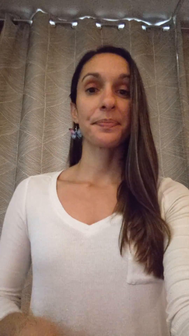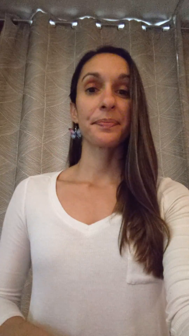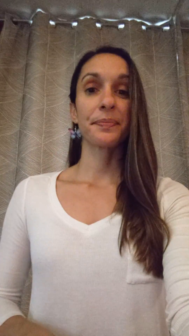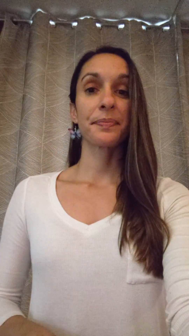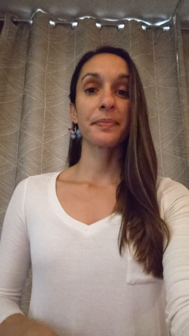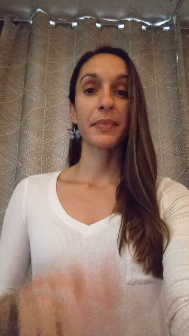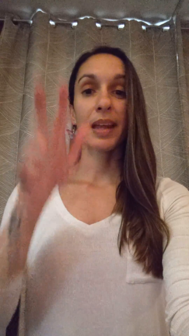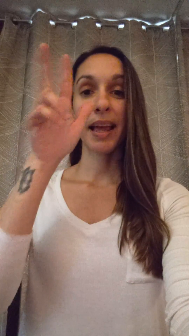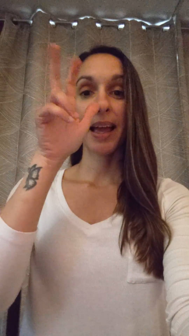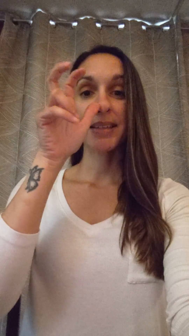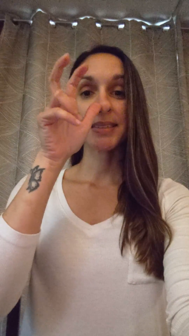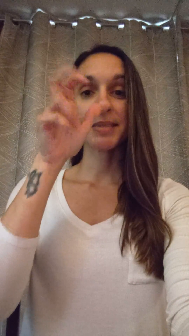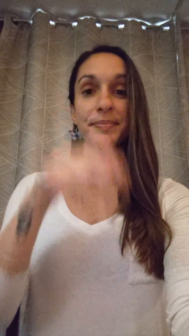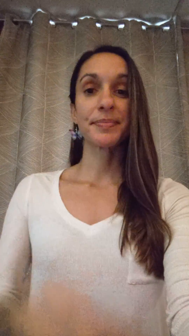ant